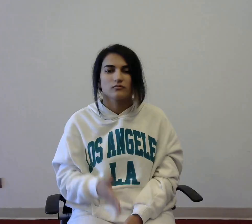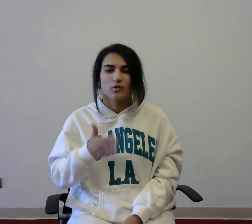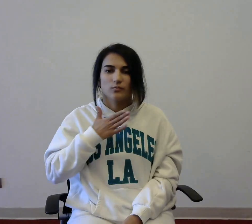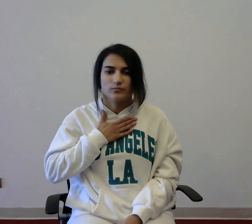mən